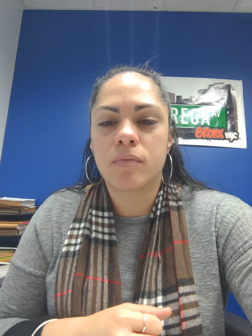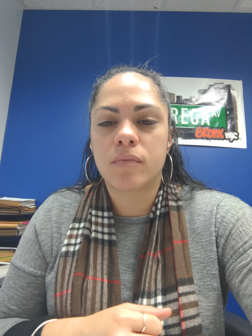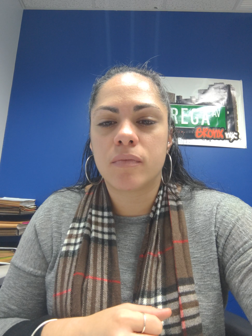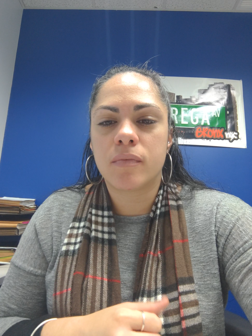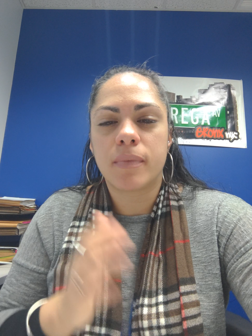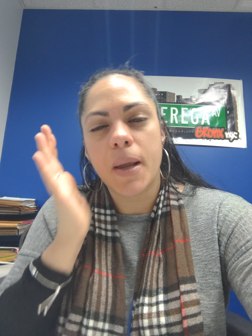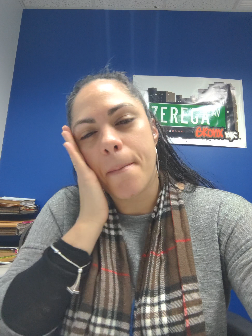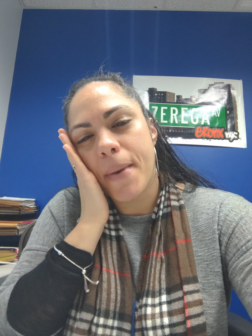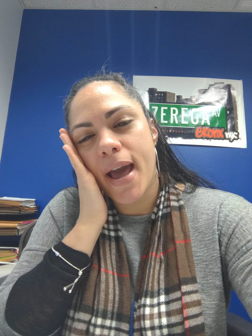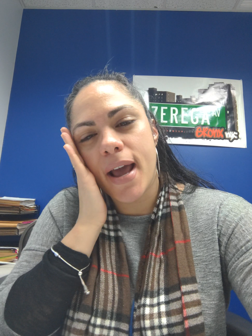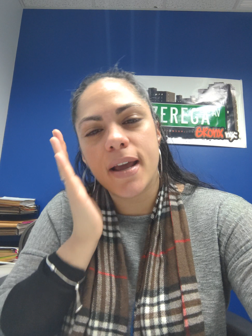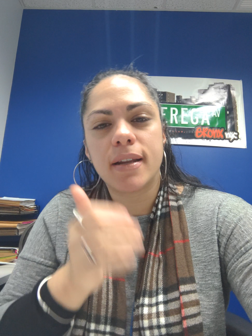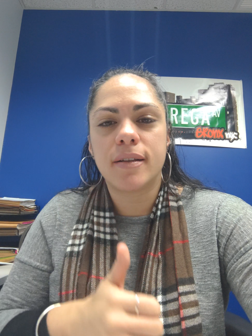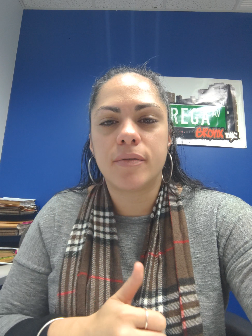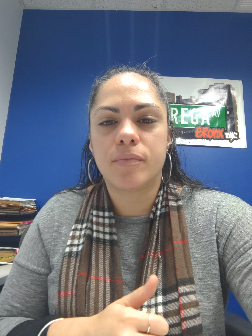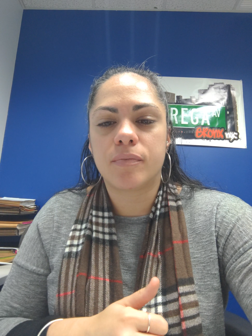bed